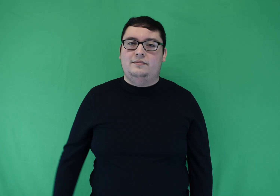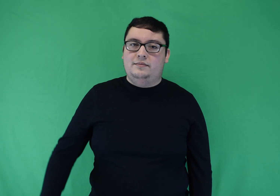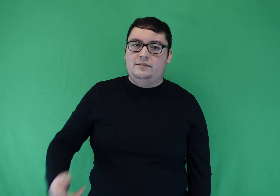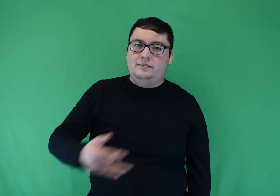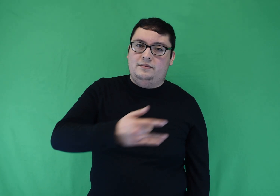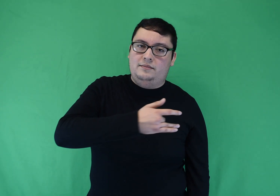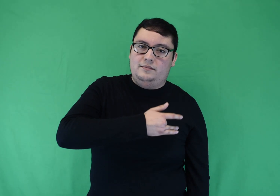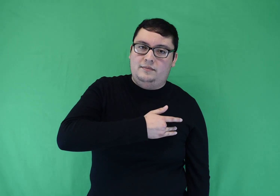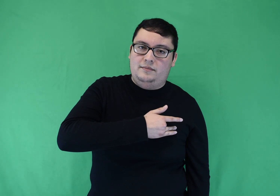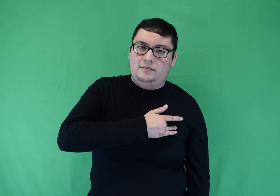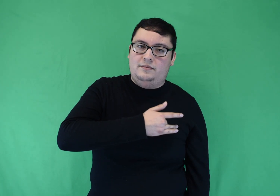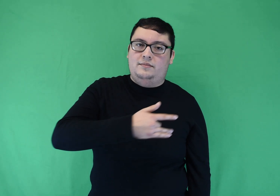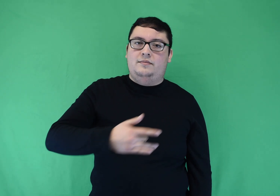corazón